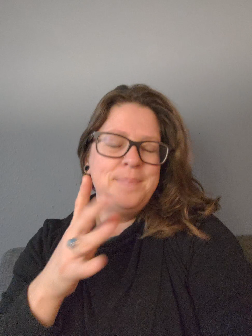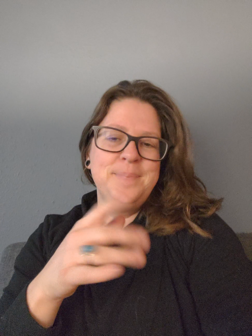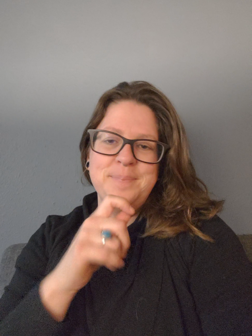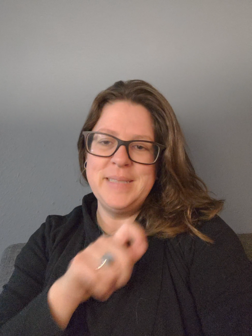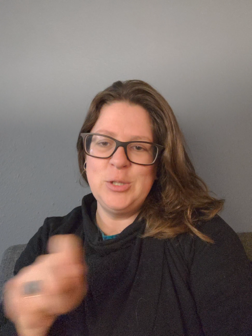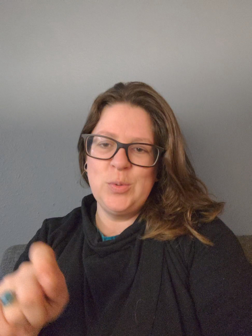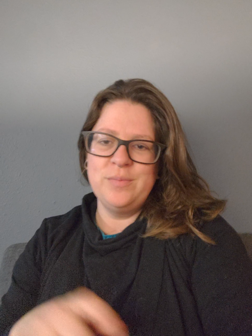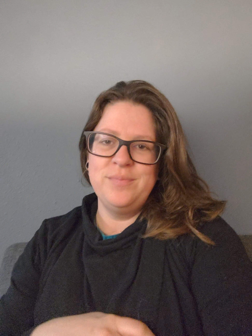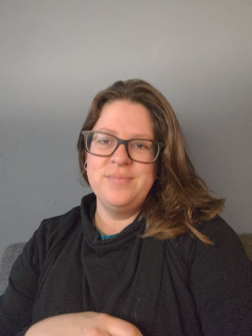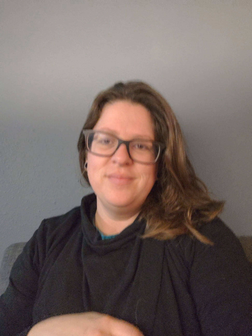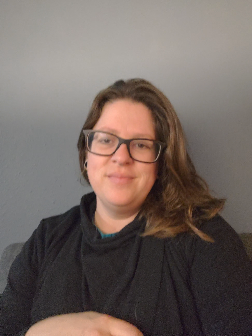pencil